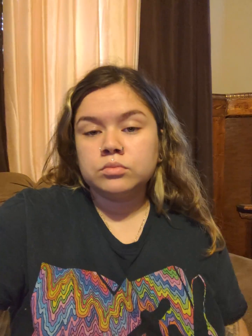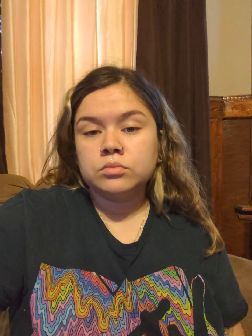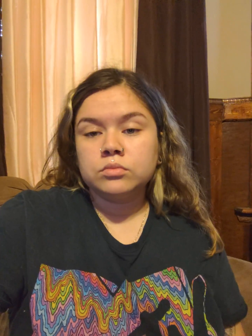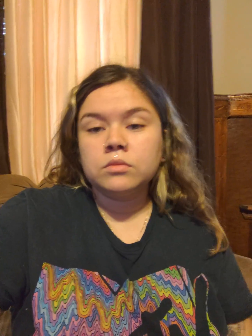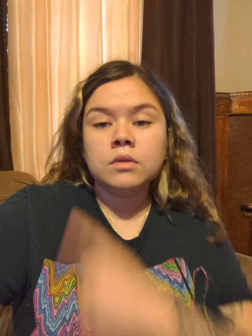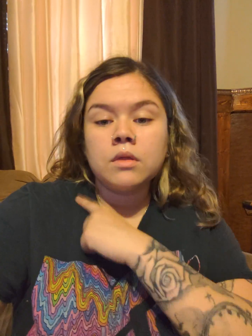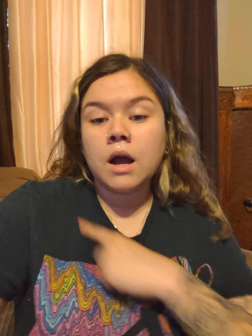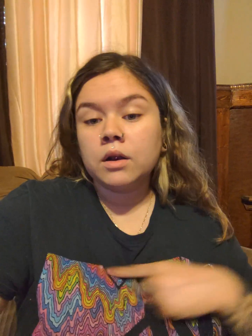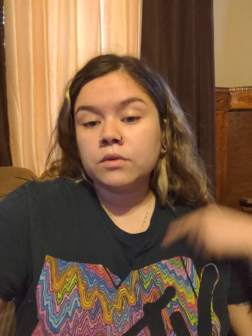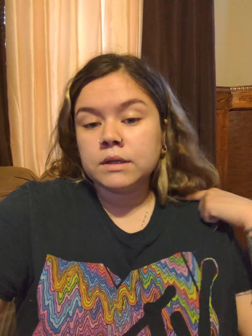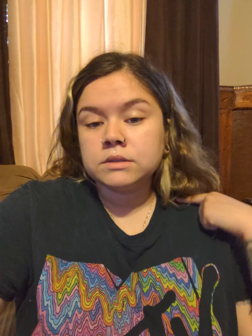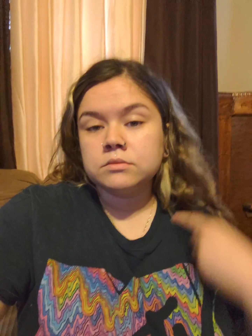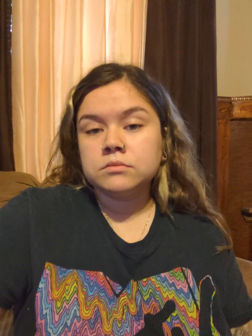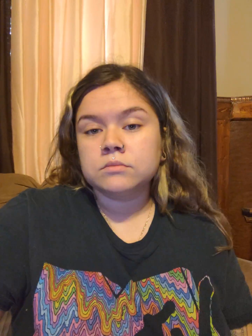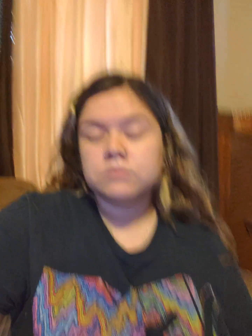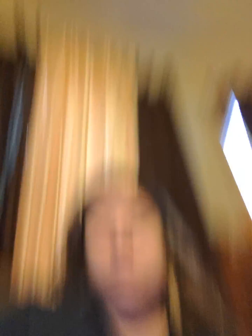necklace